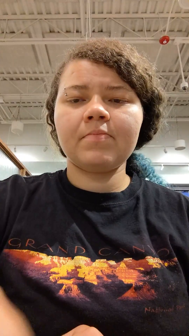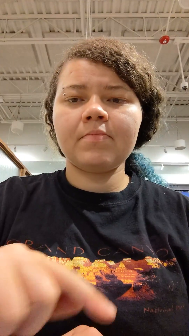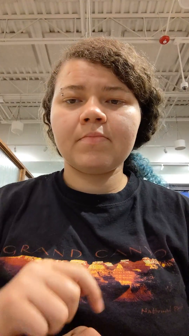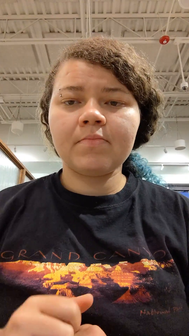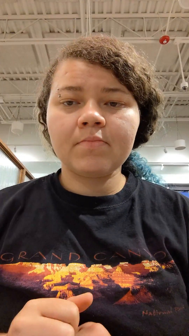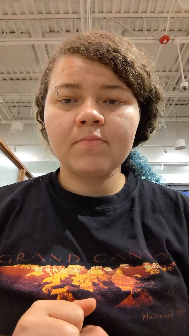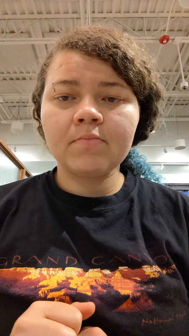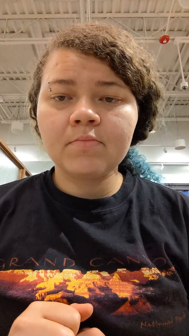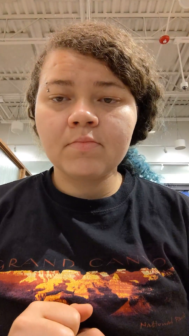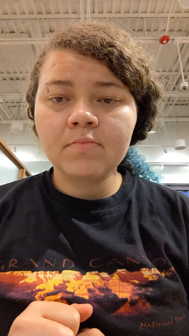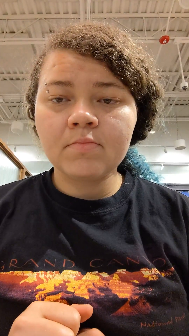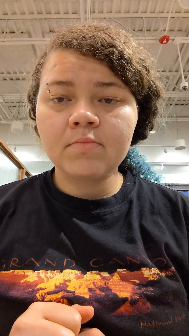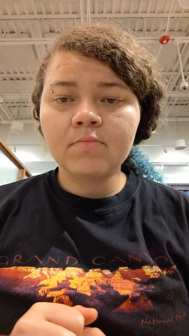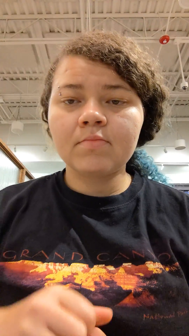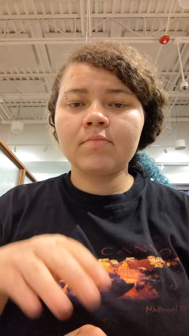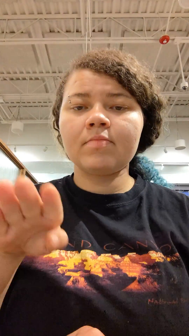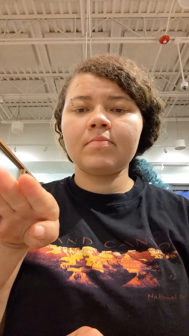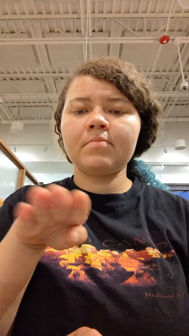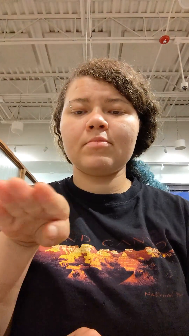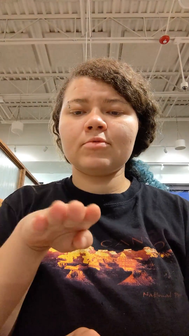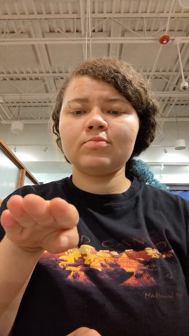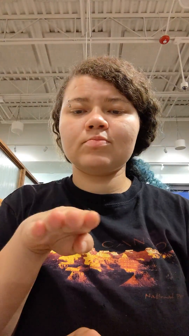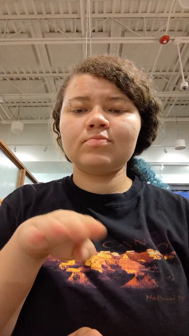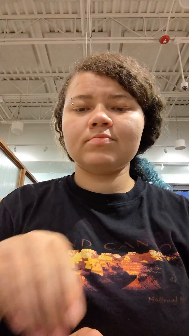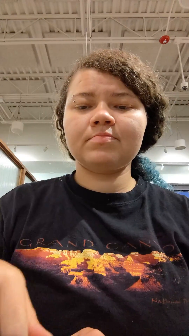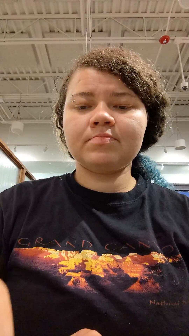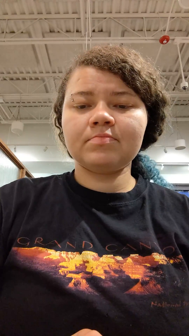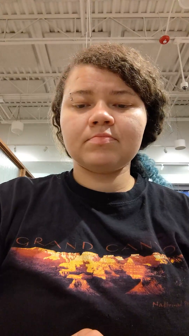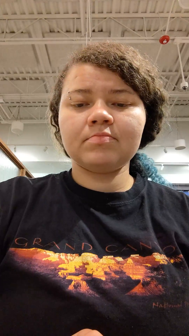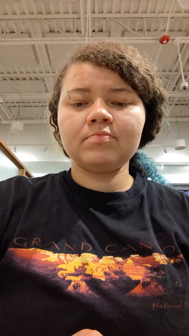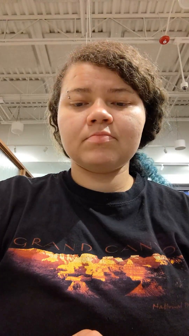boots